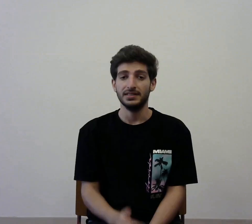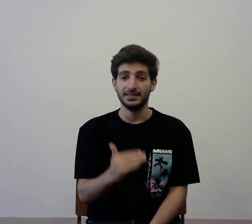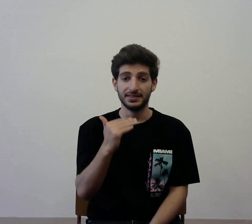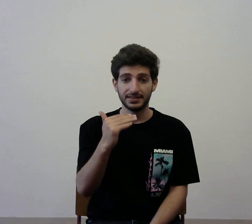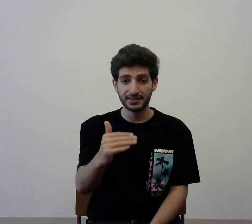siz